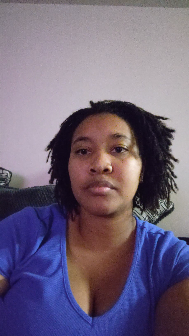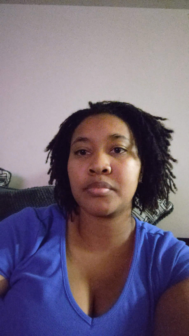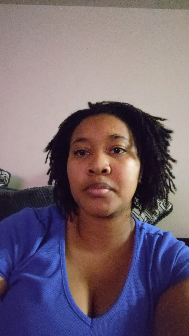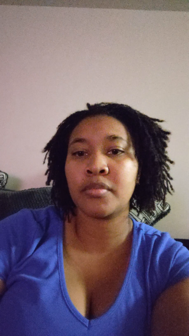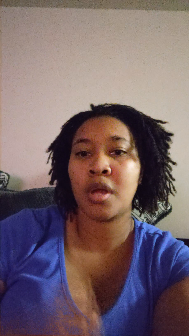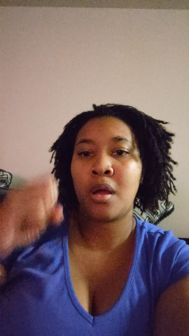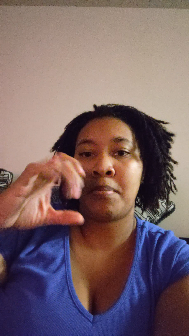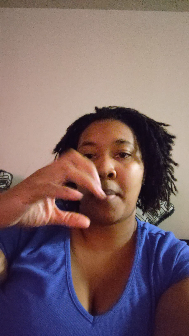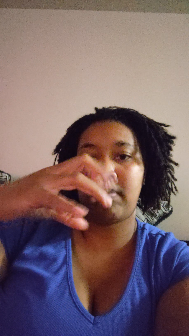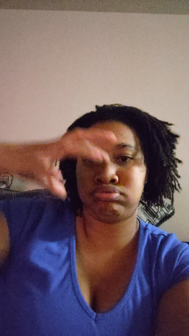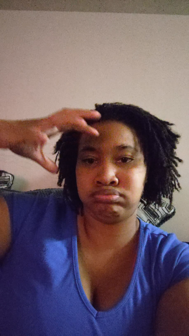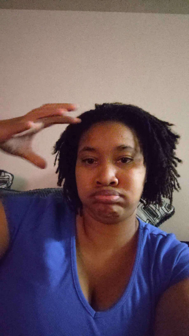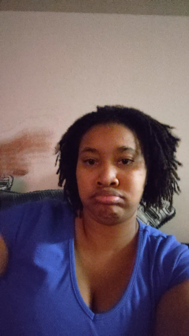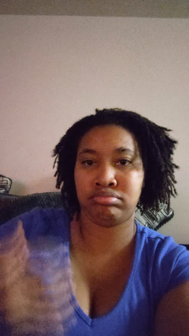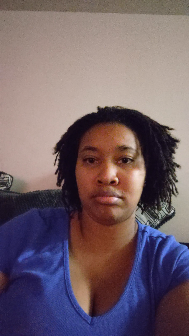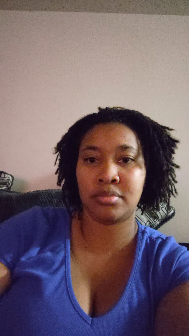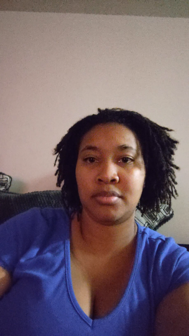bubbles